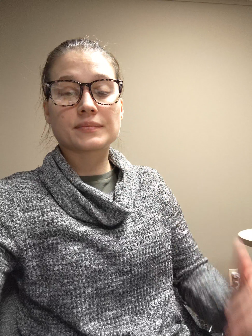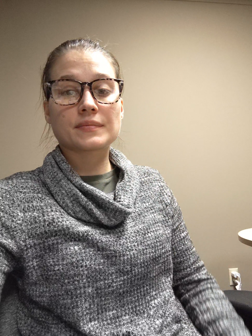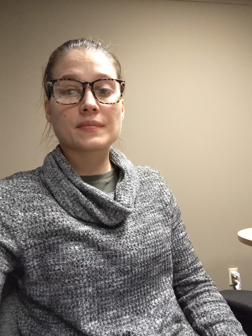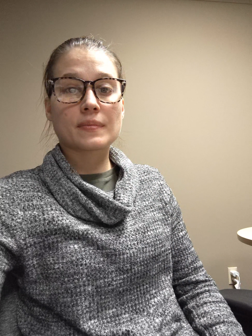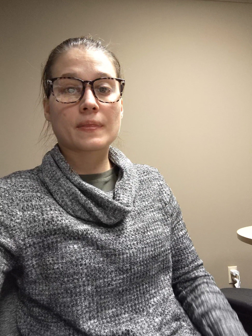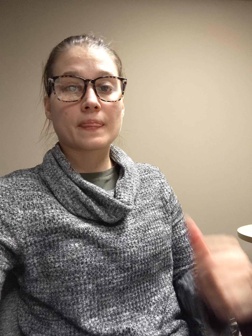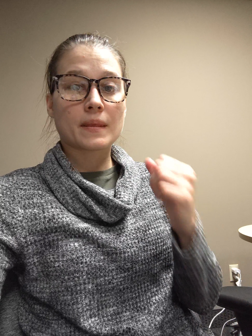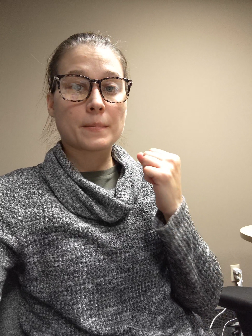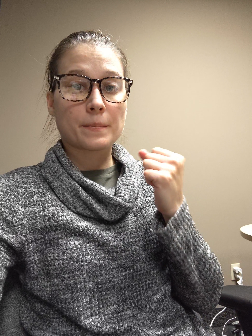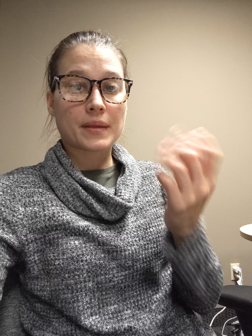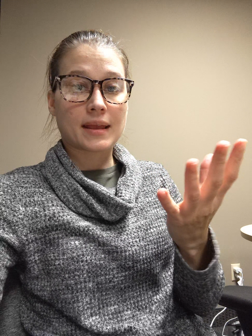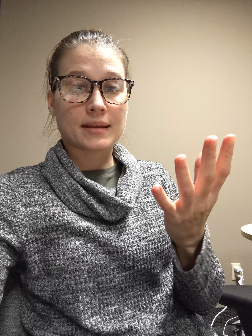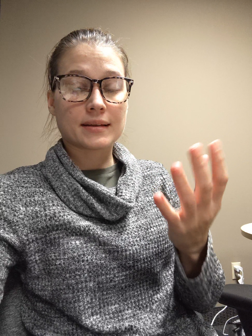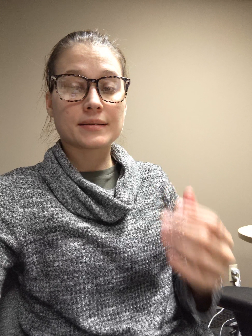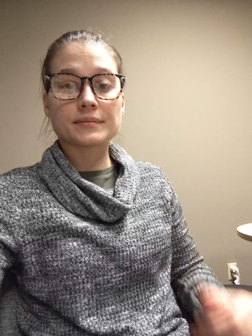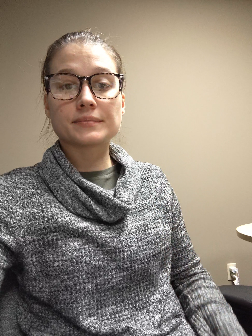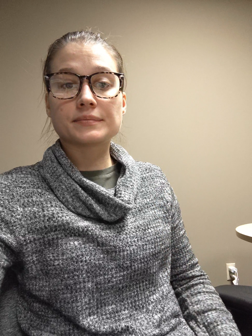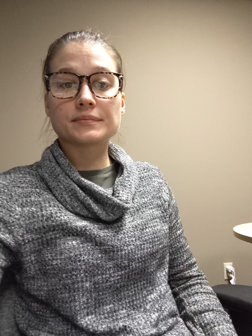many